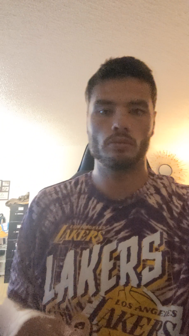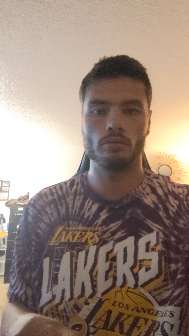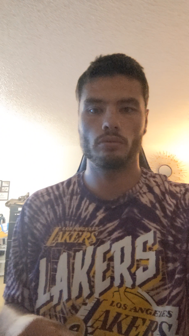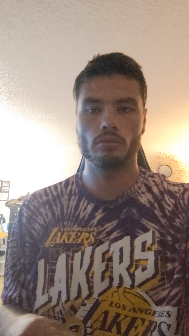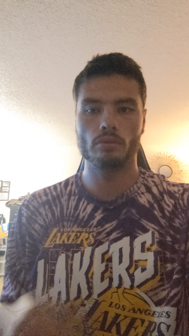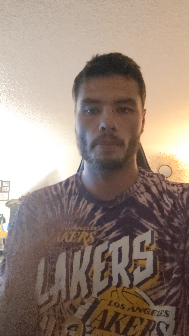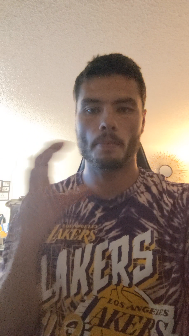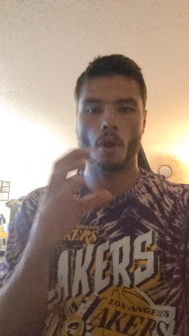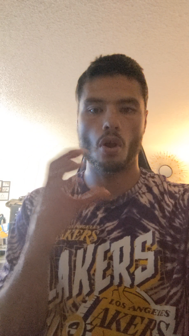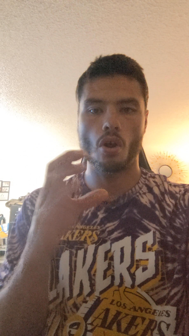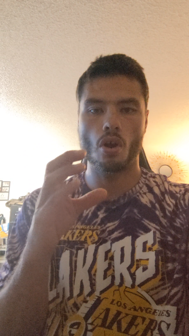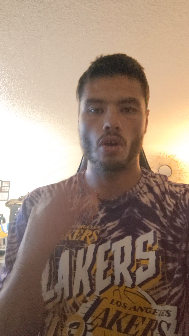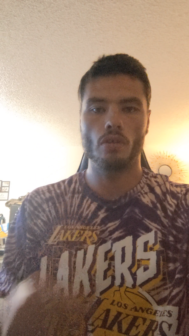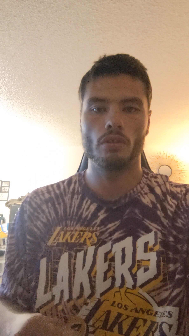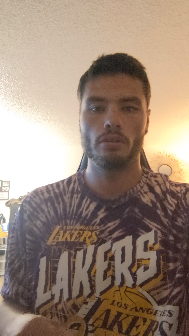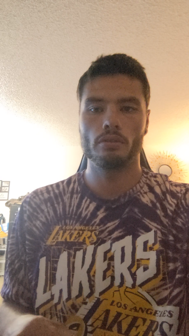ball